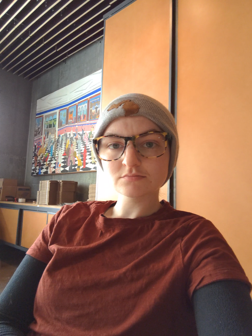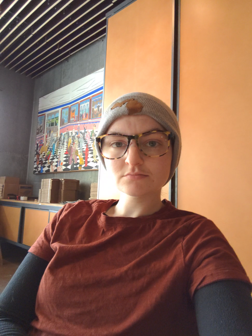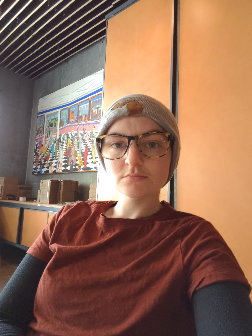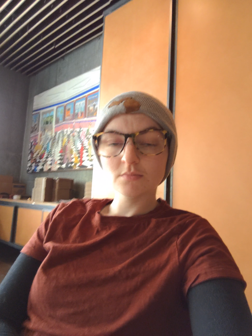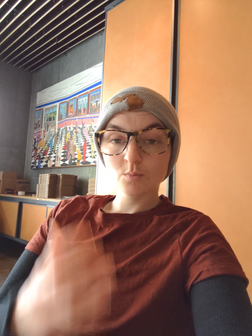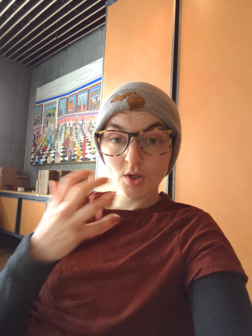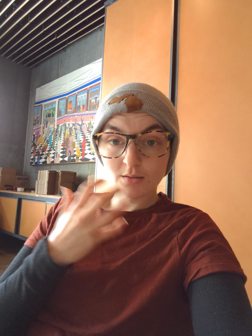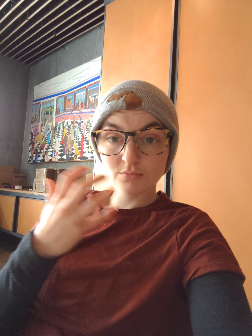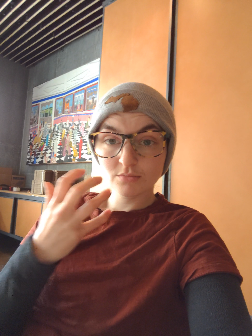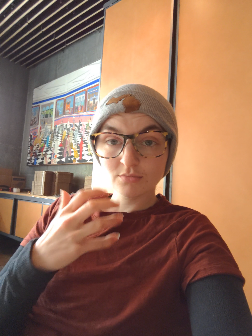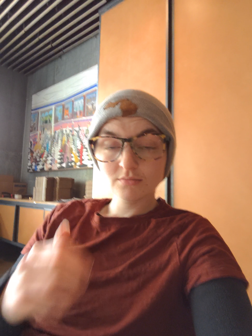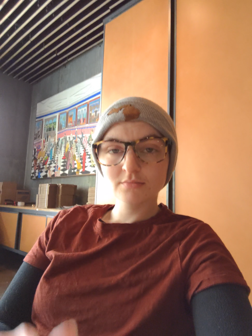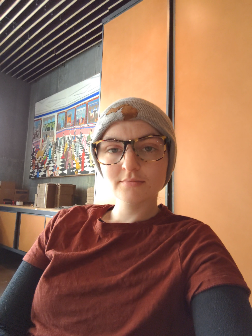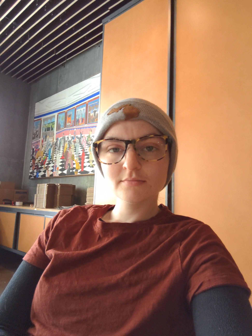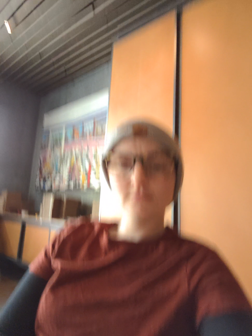owie